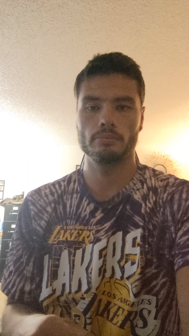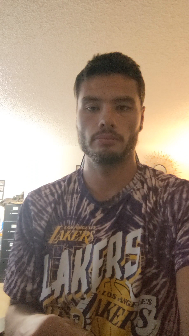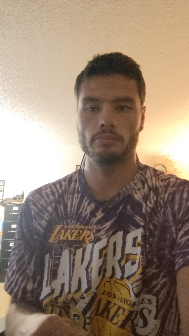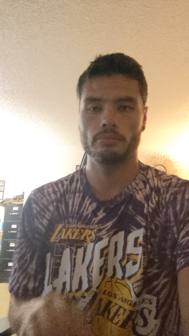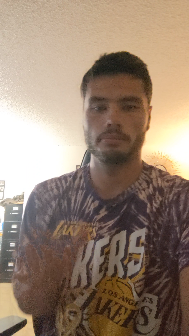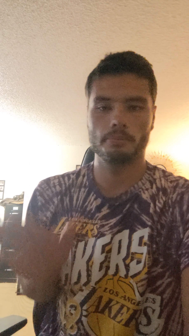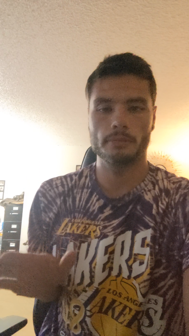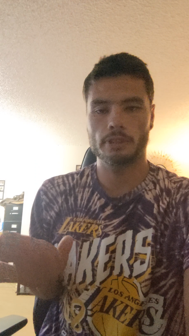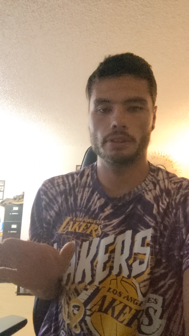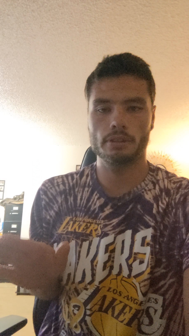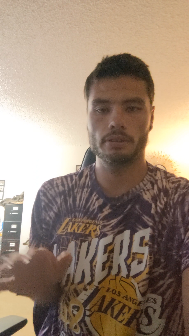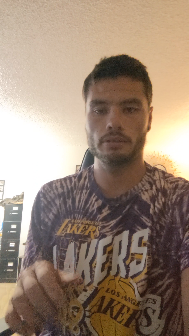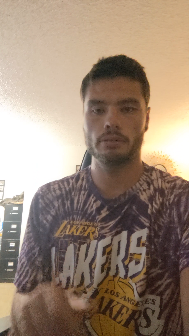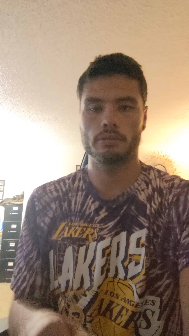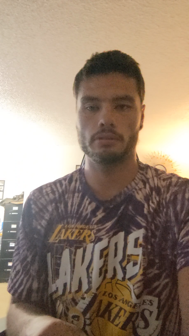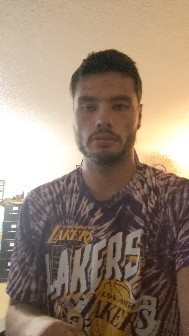penguin